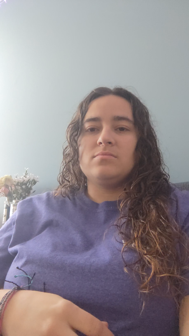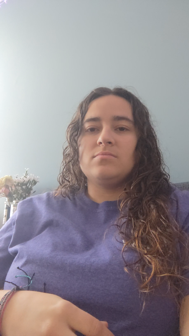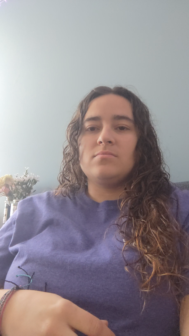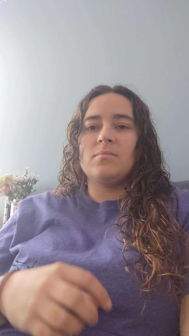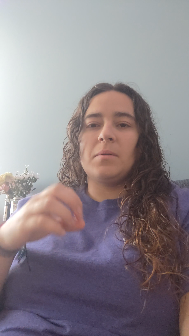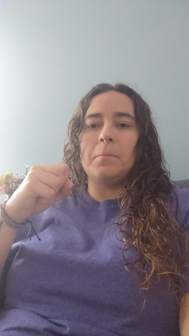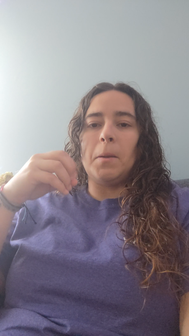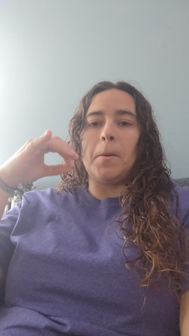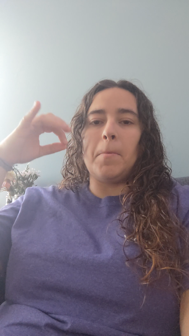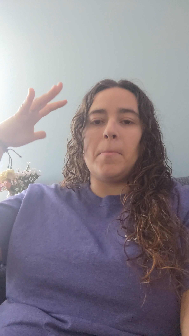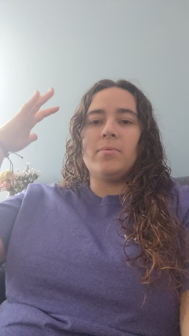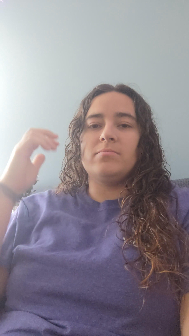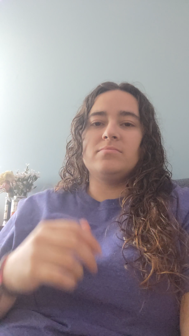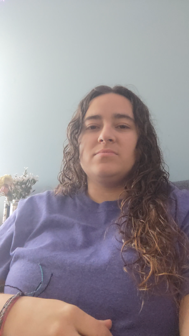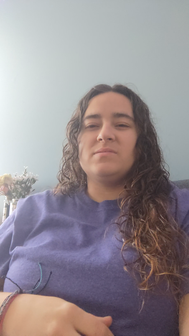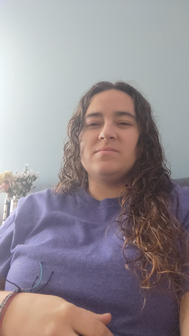bubbles